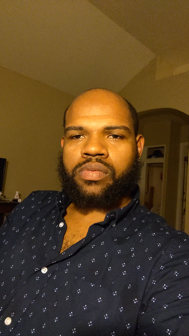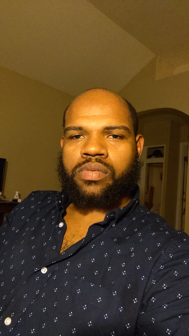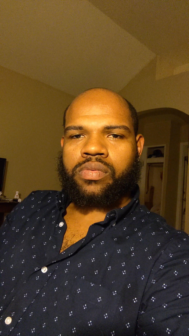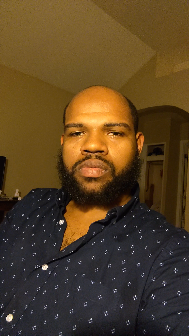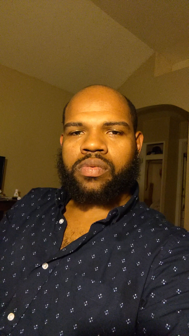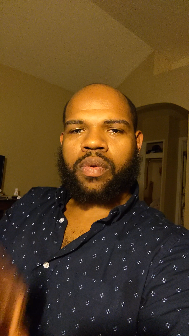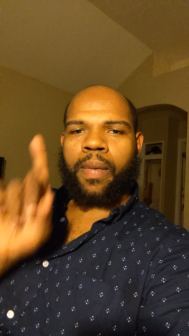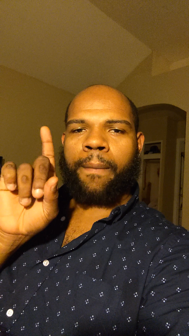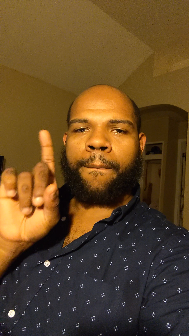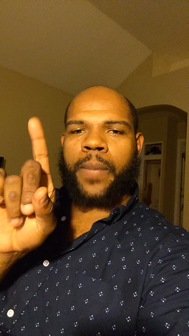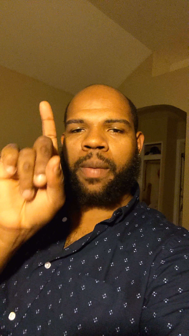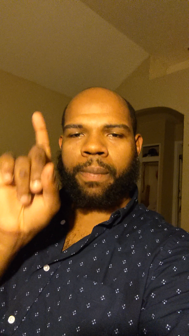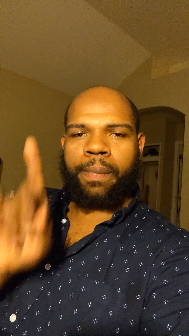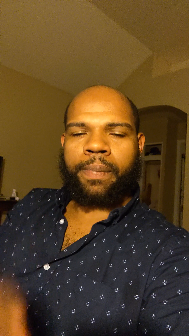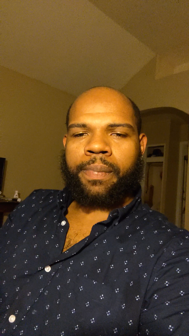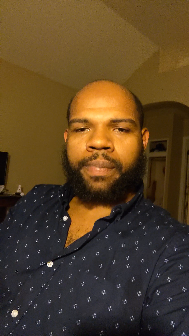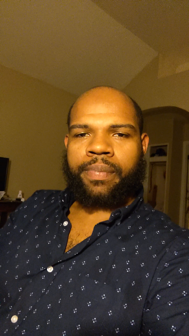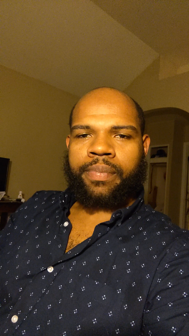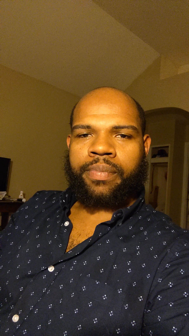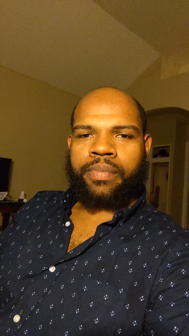bump